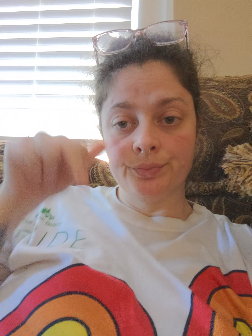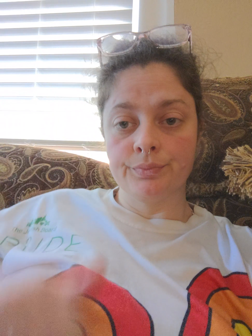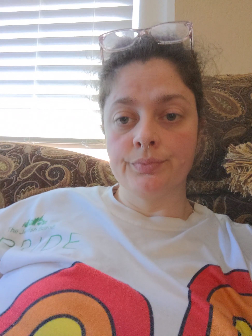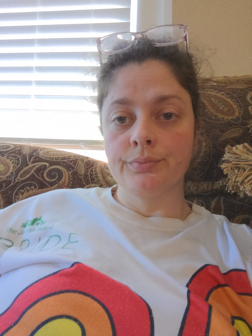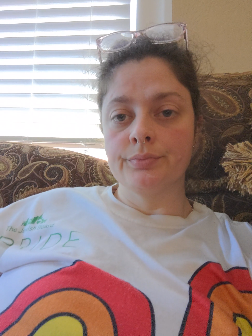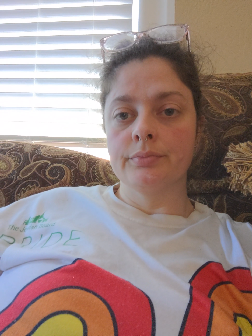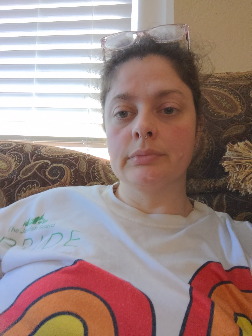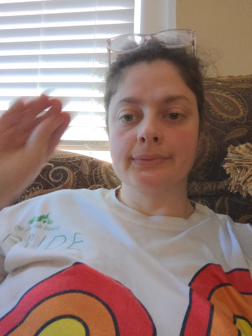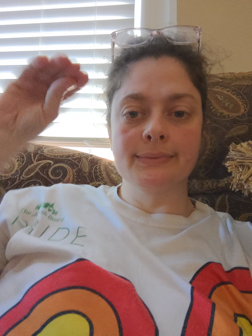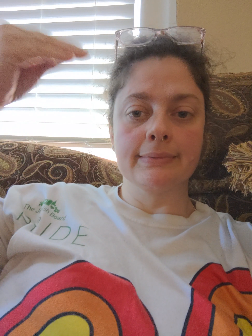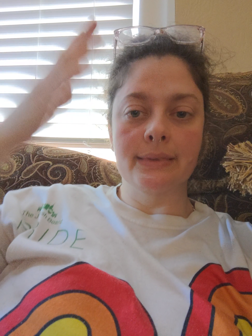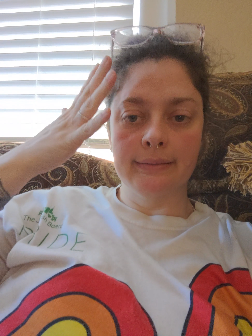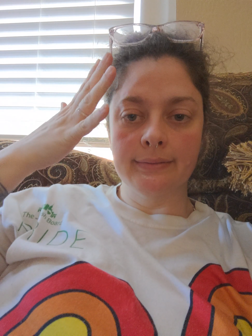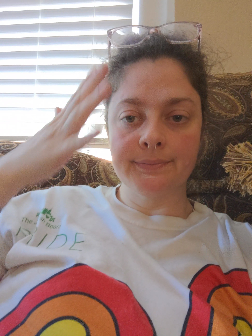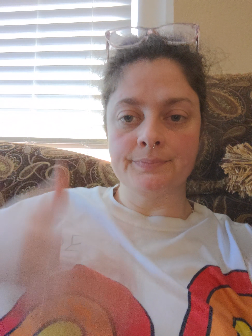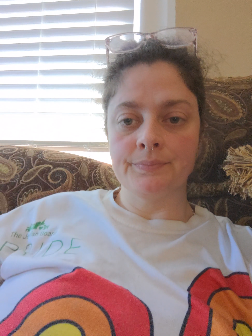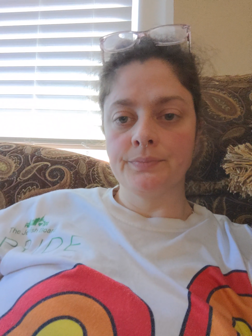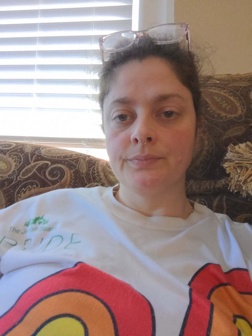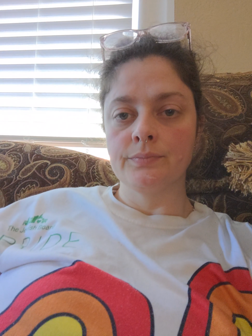sun